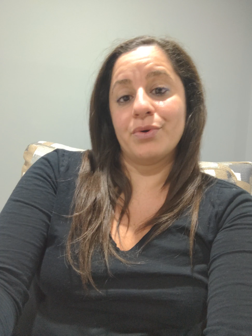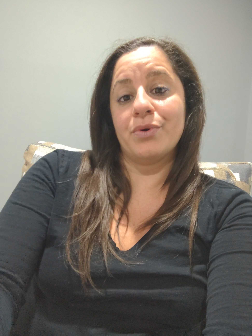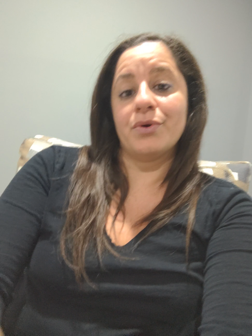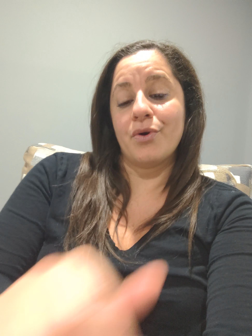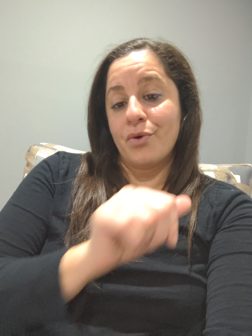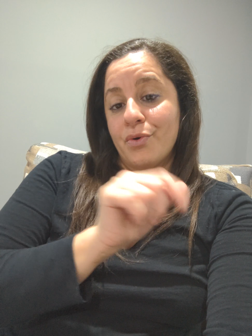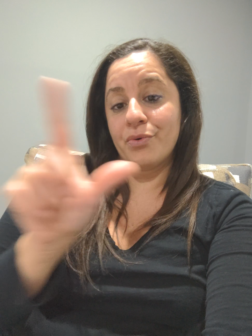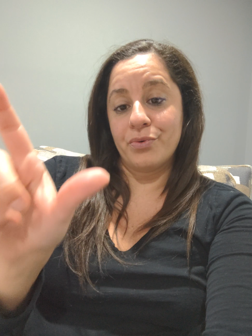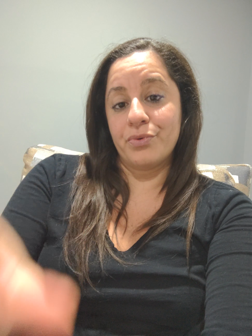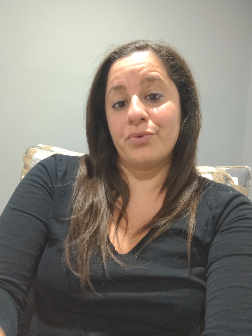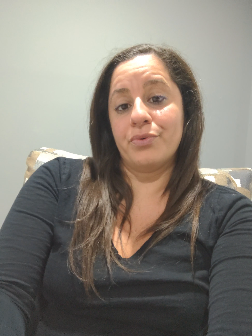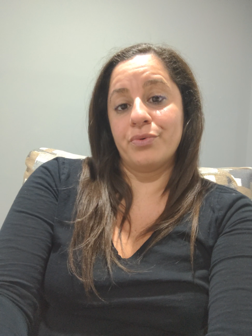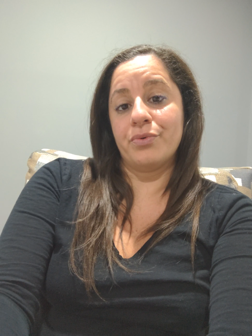all